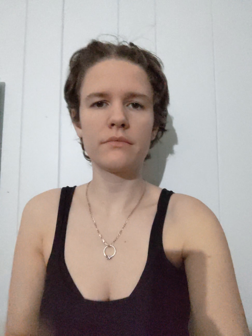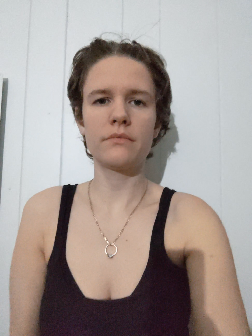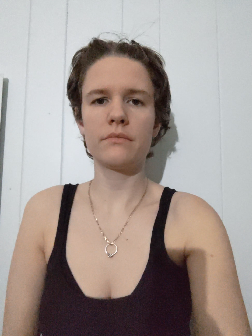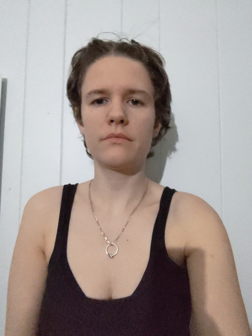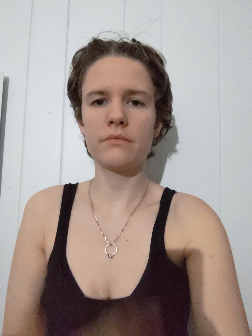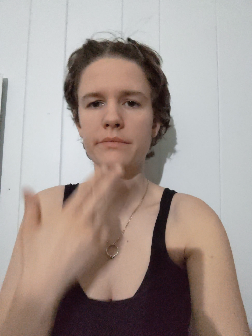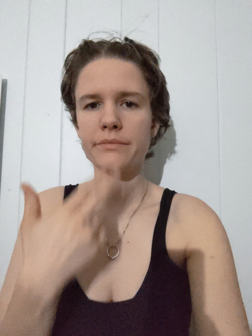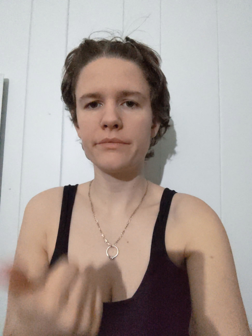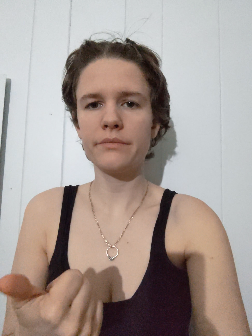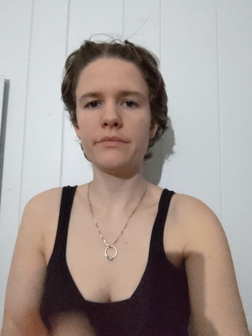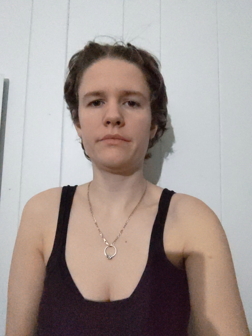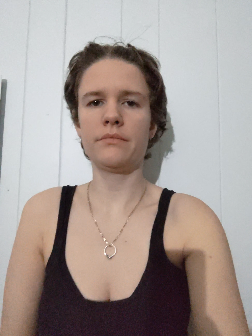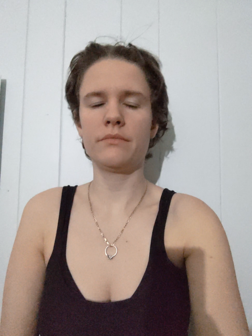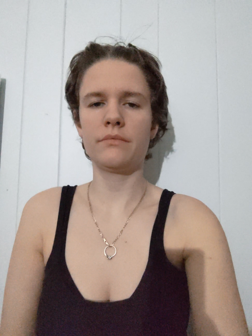cute